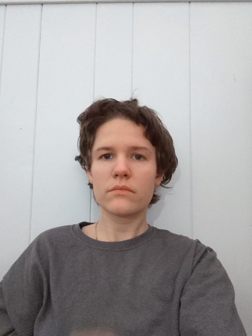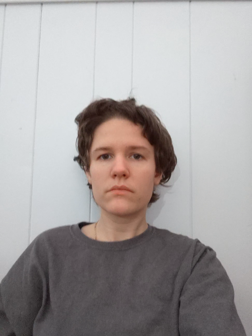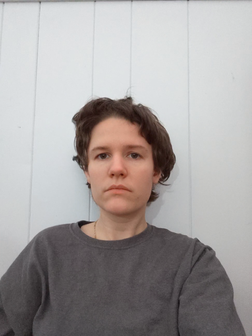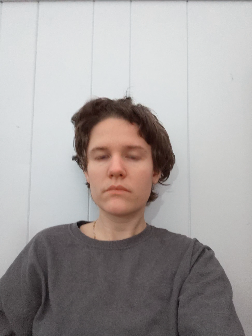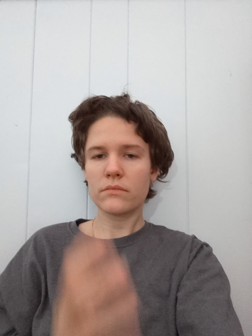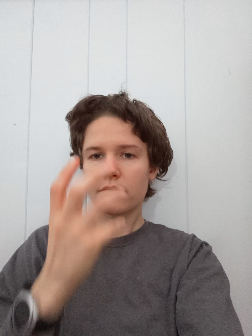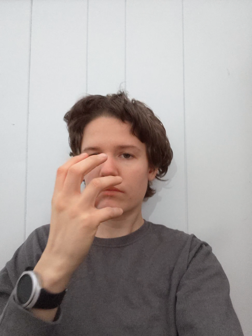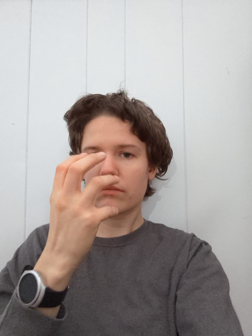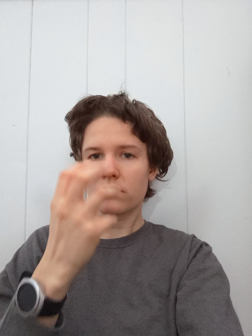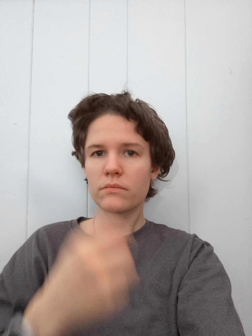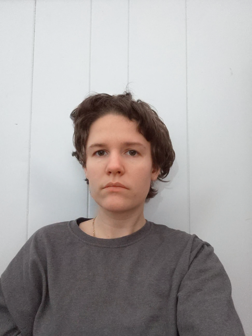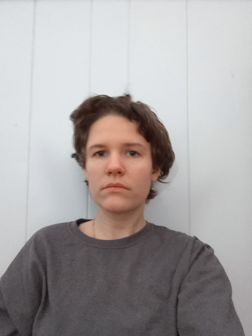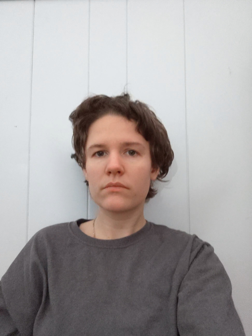clown